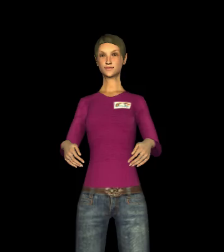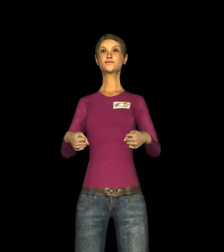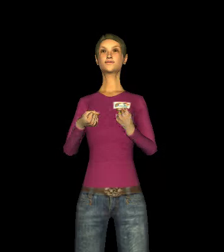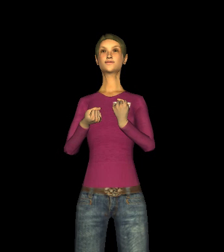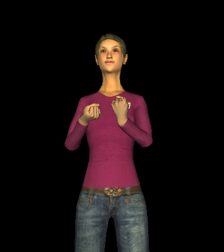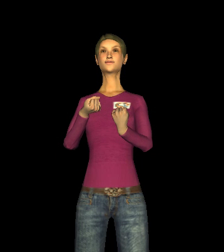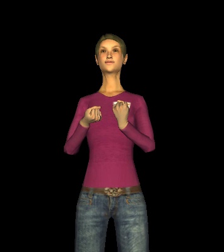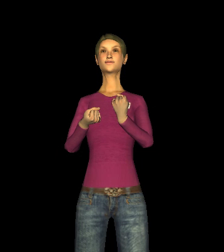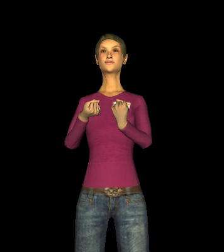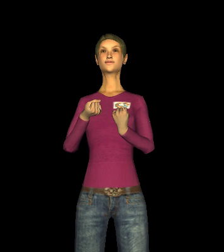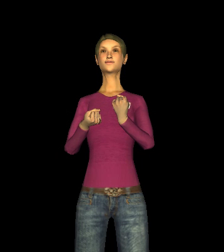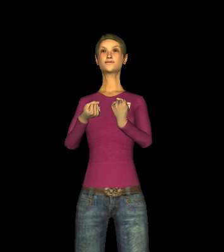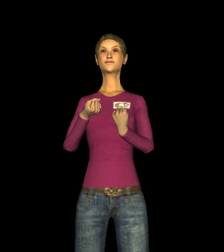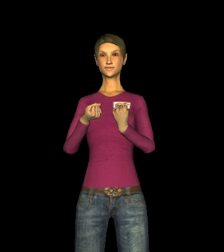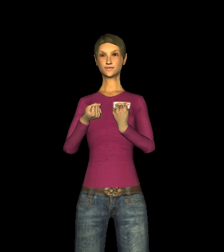يعاني